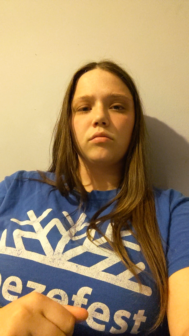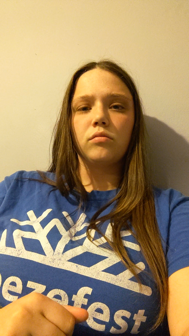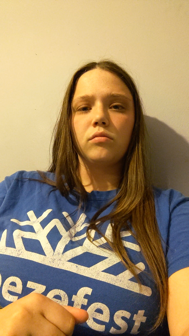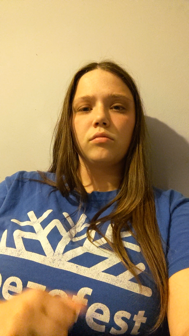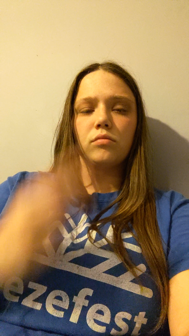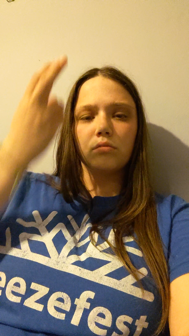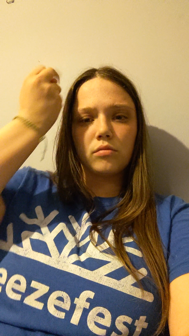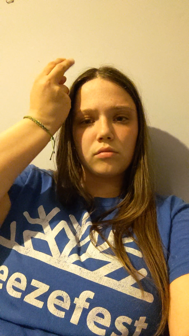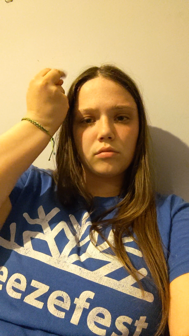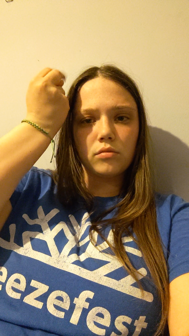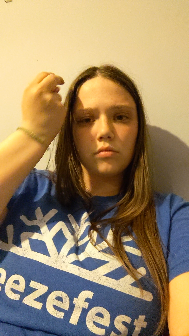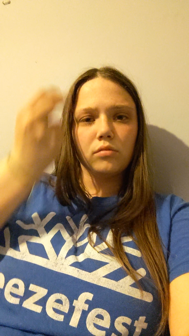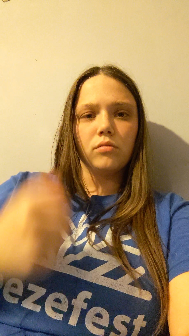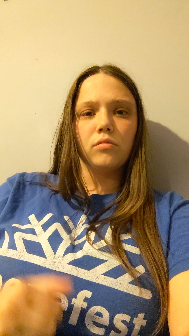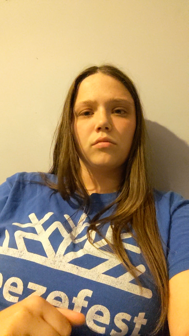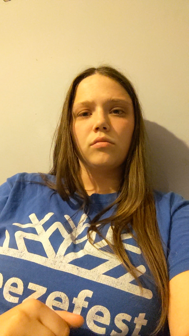bunny